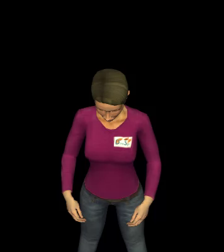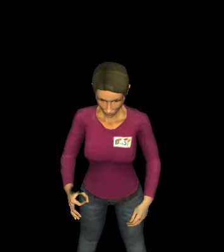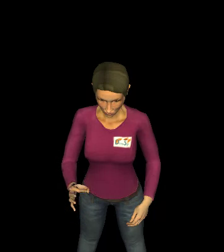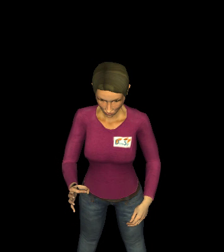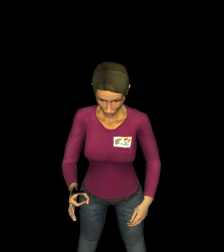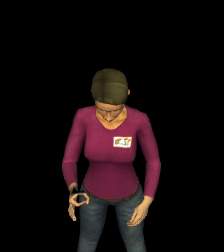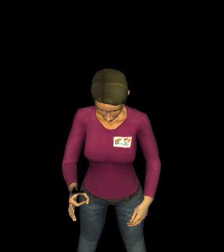نعم